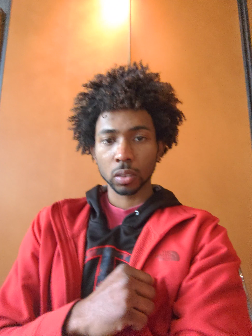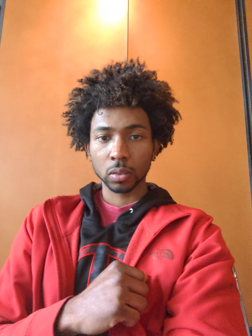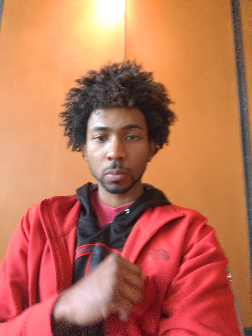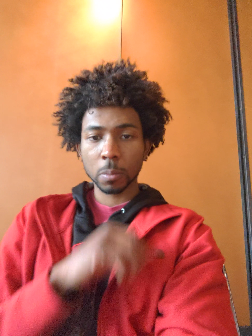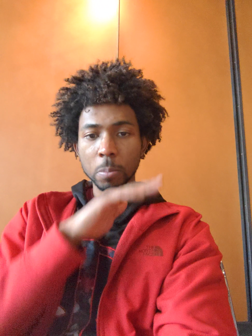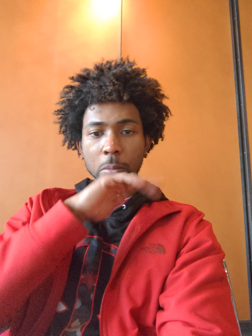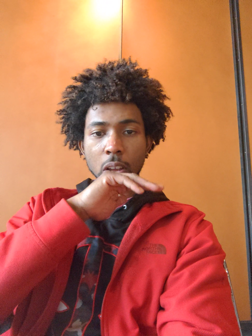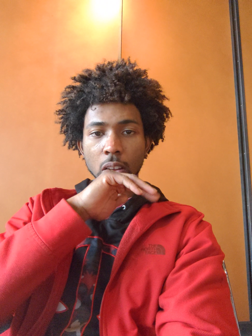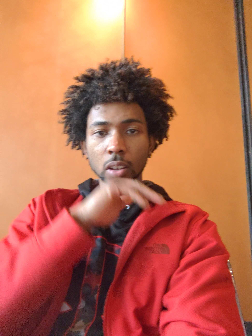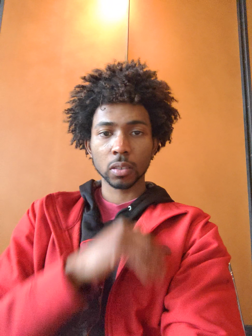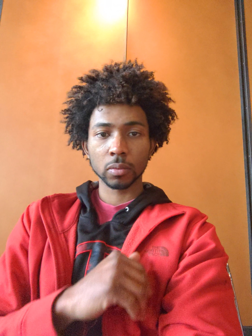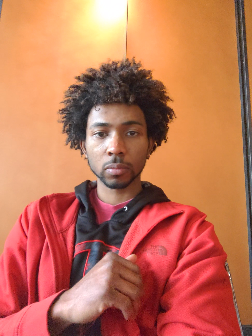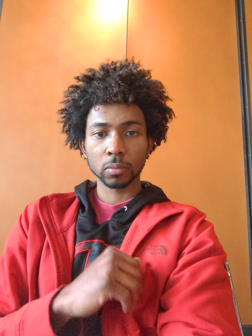pig